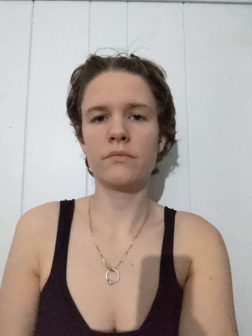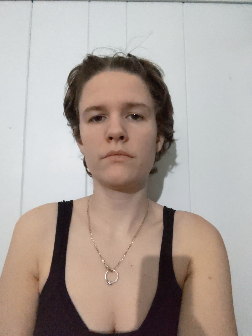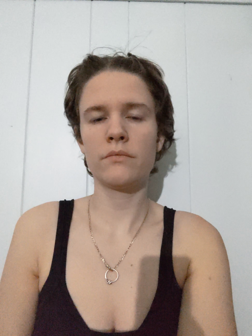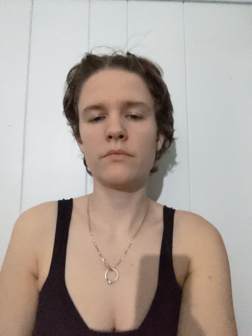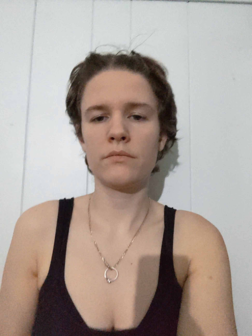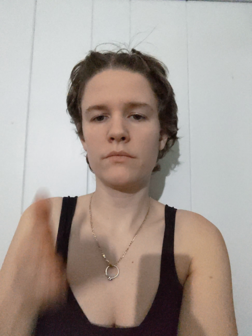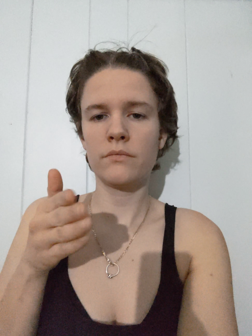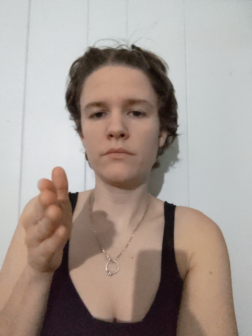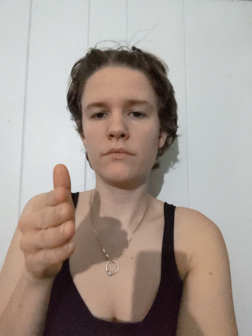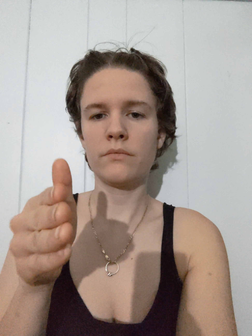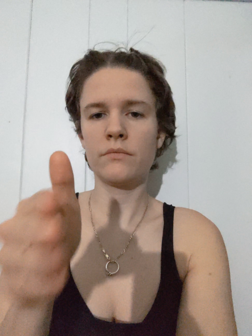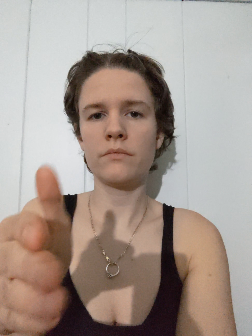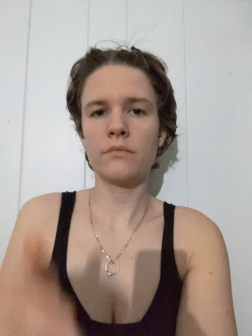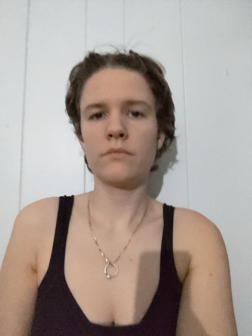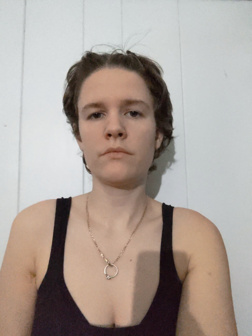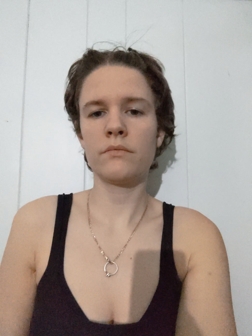fish